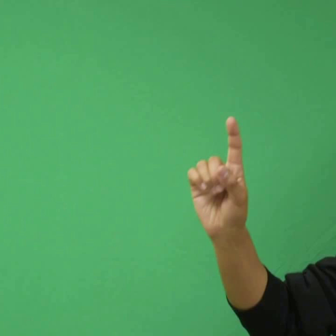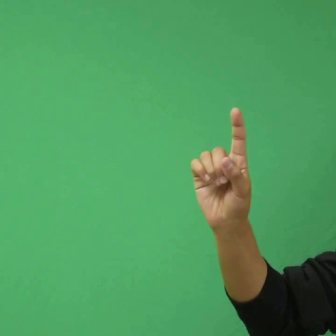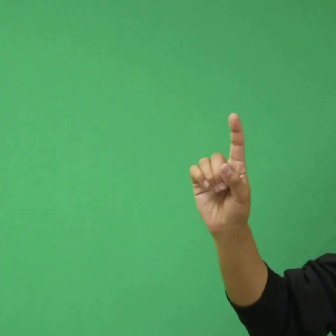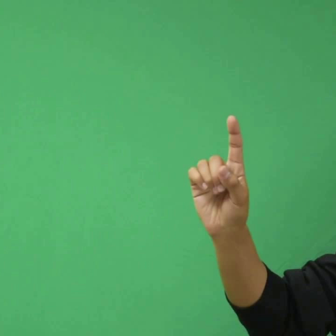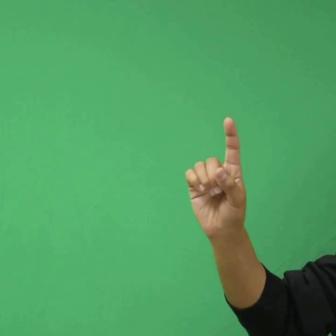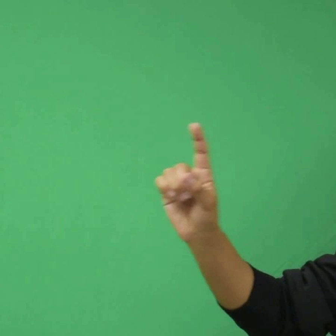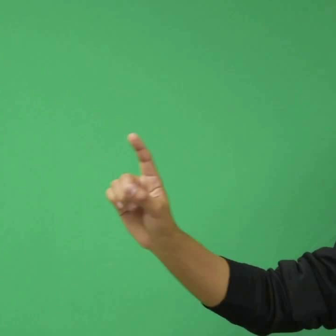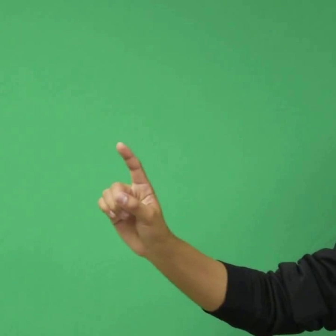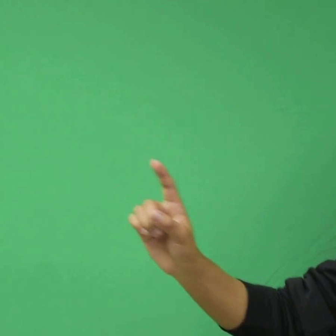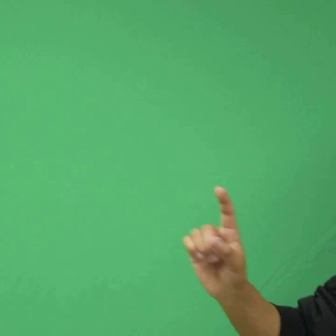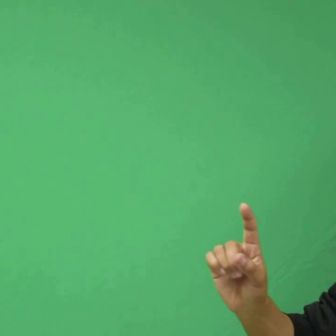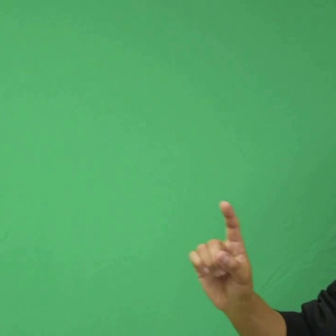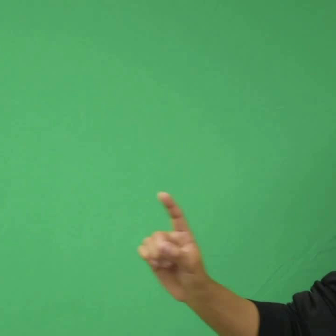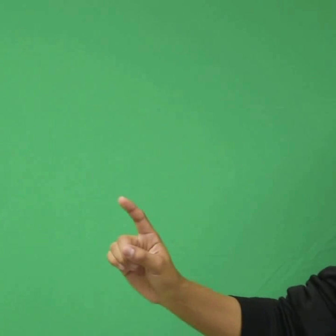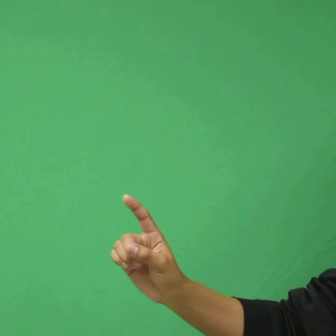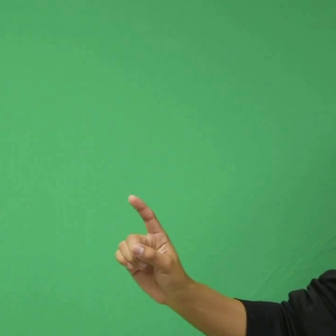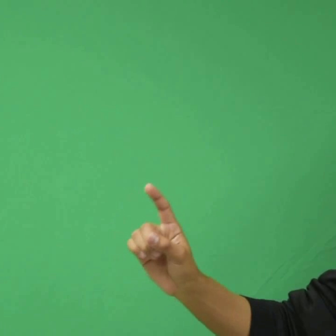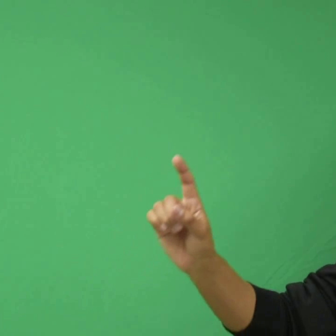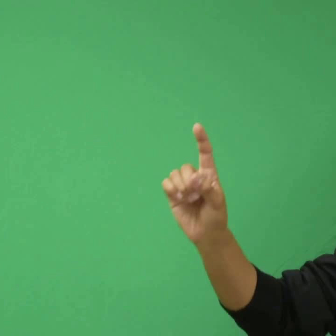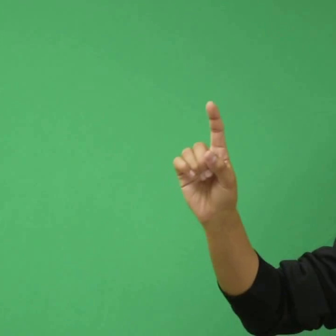Z